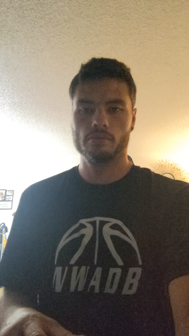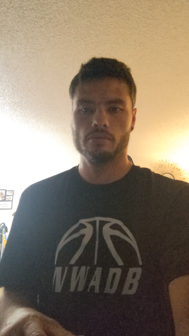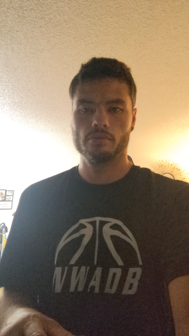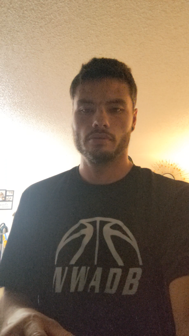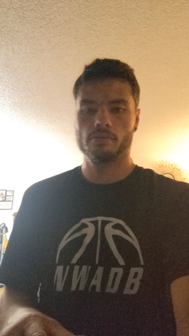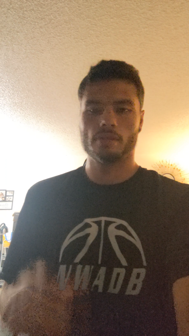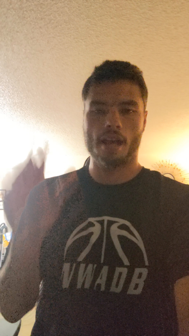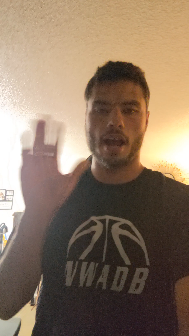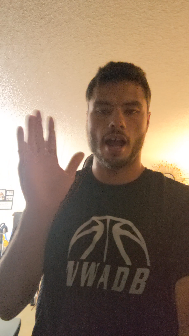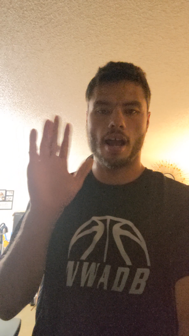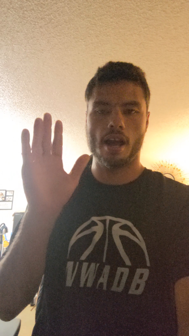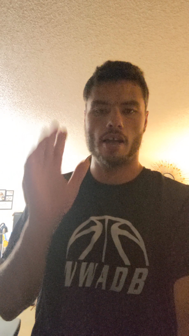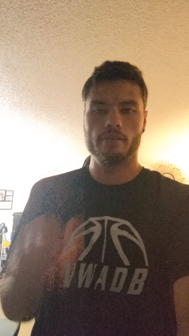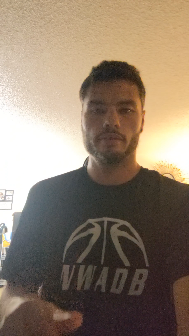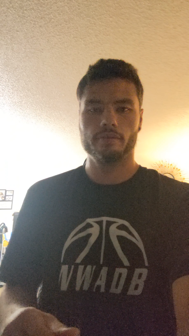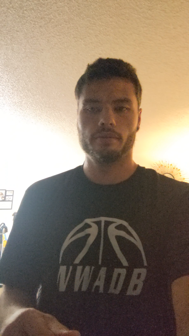hi